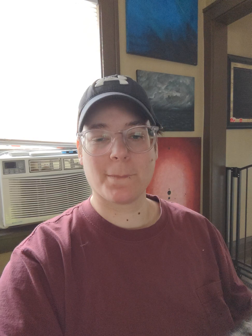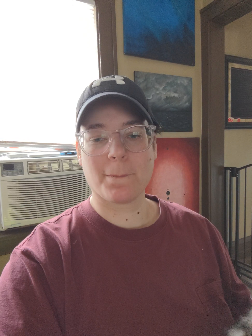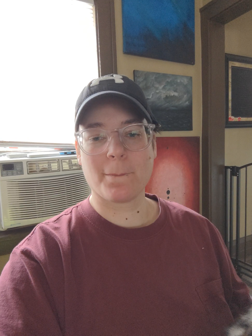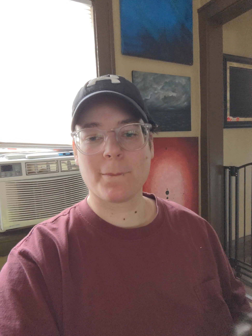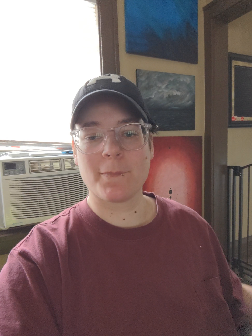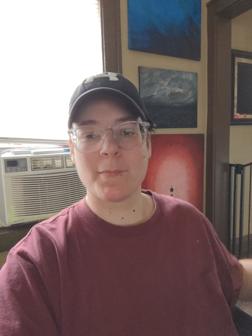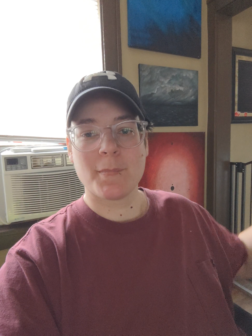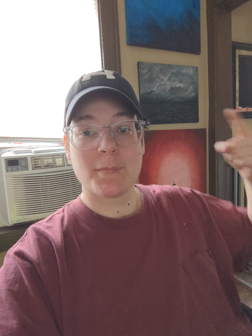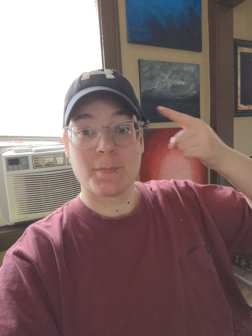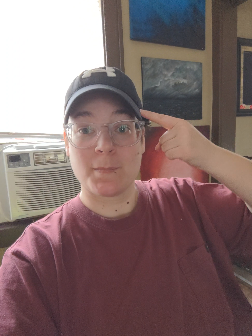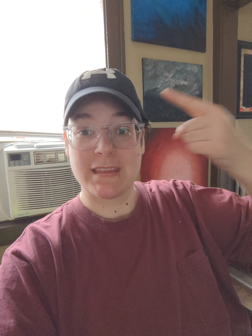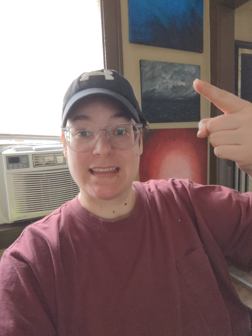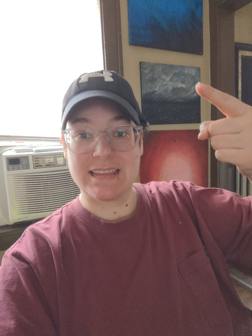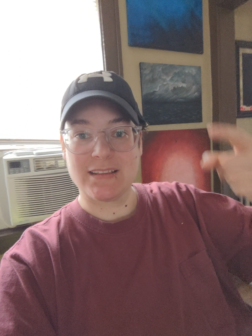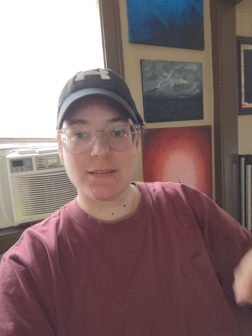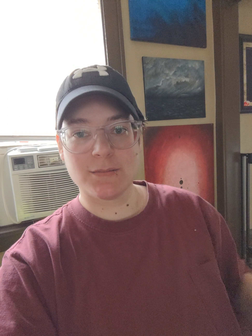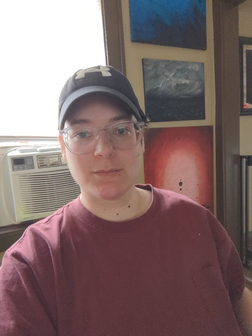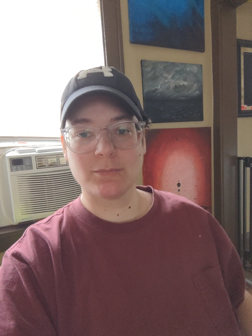penny